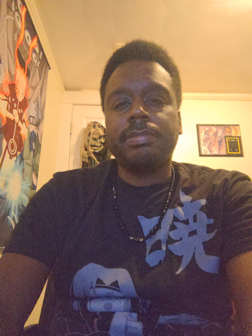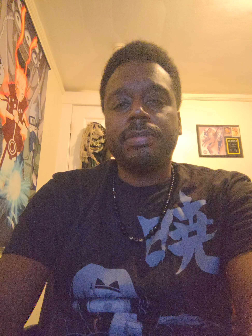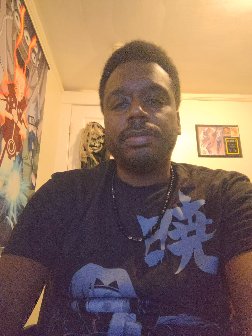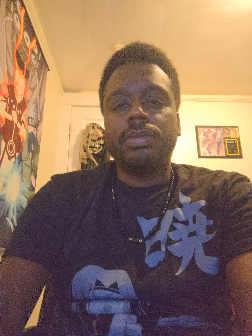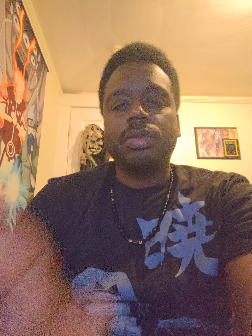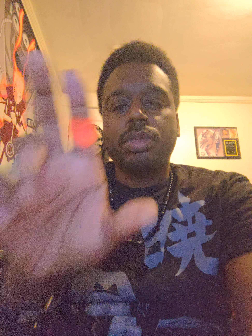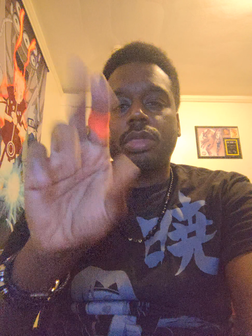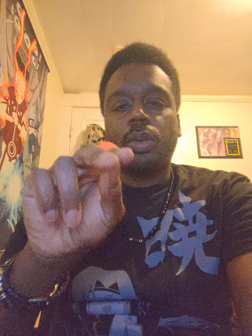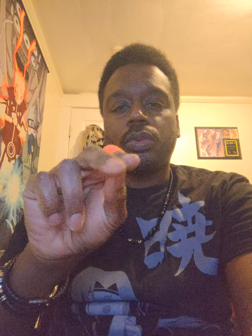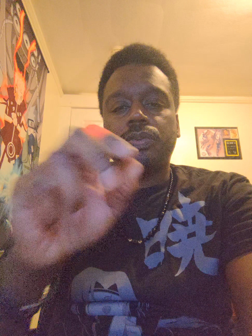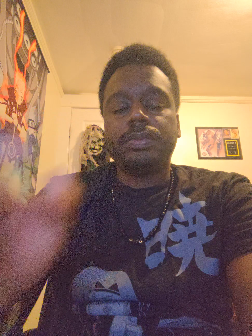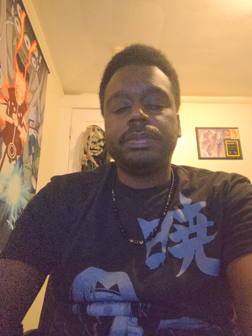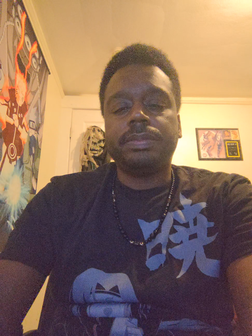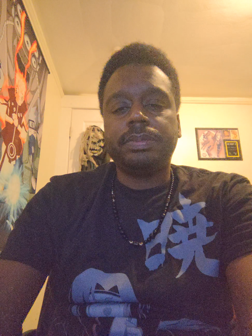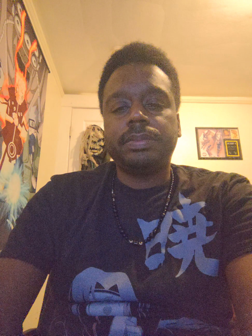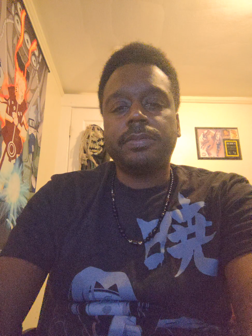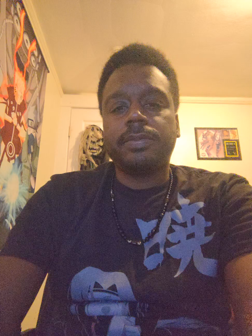no